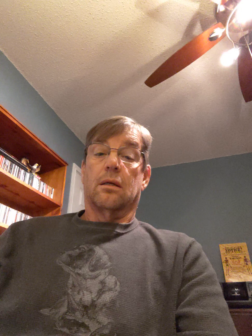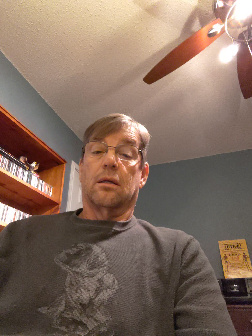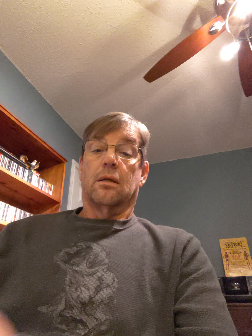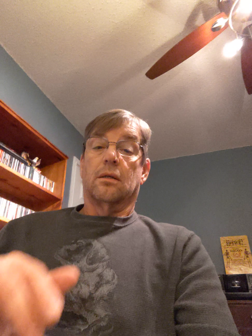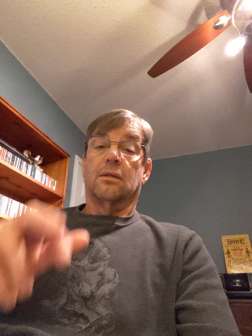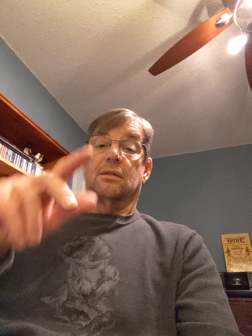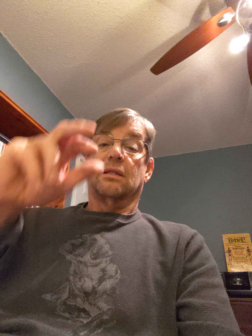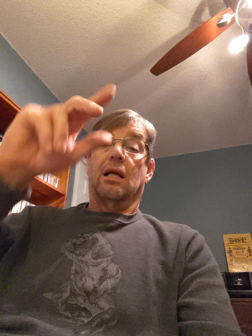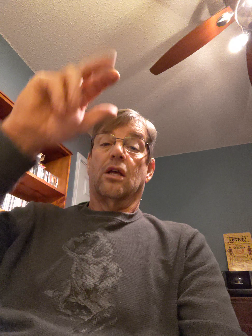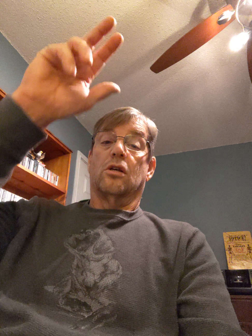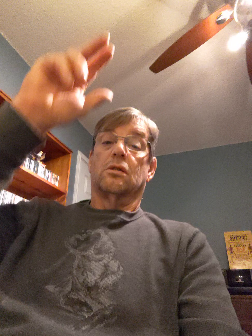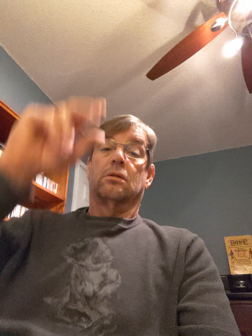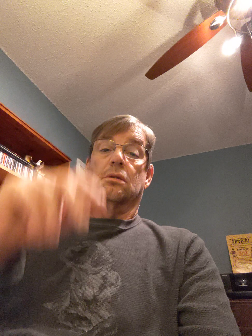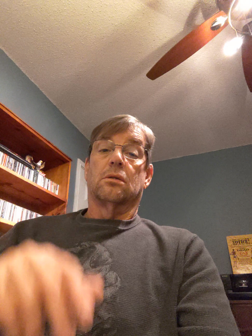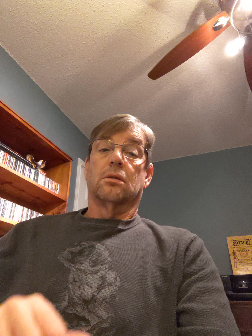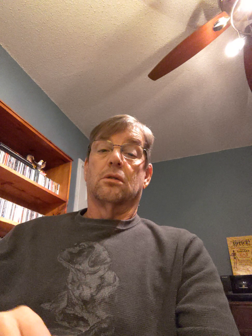stairs